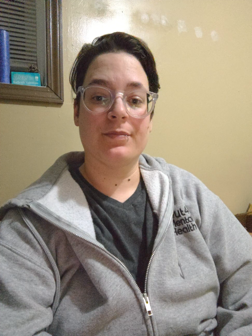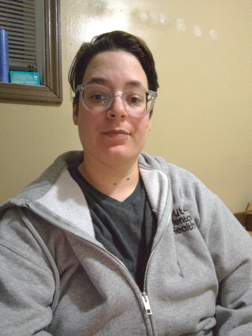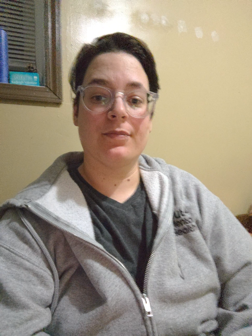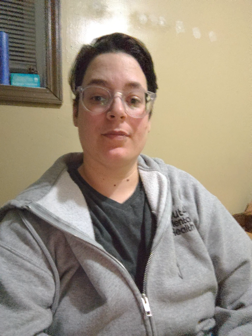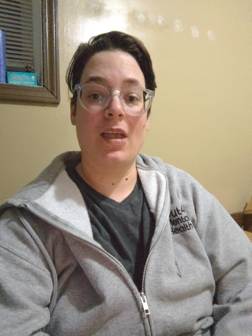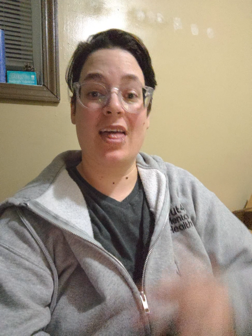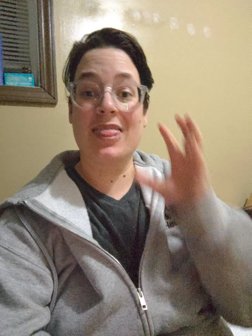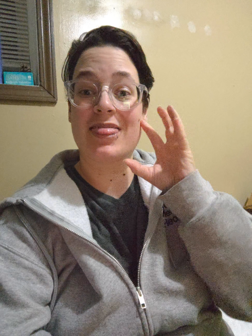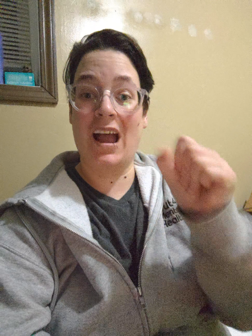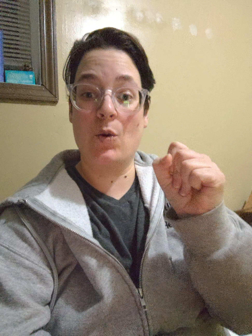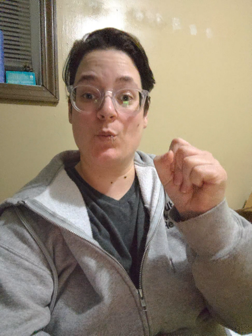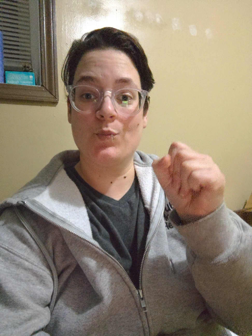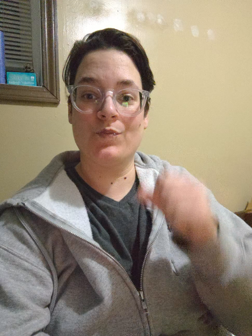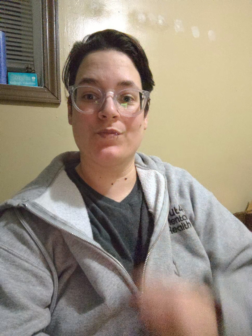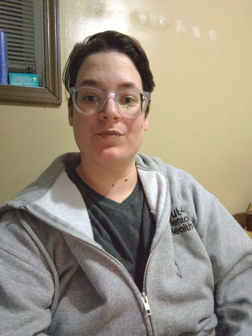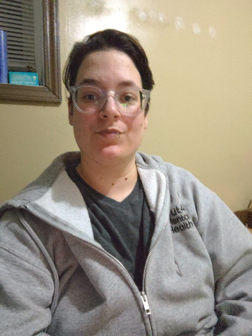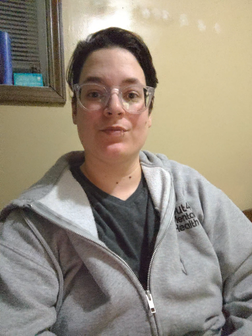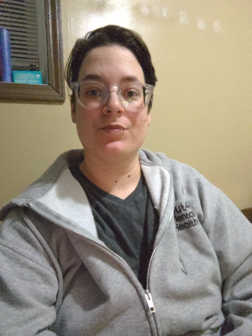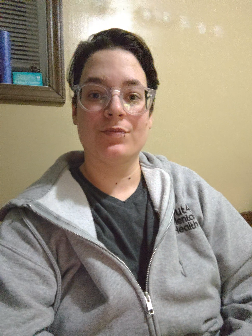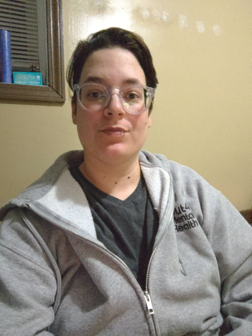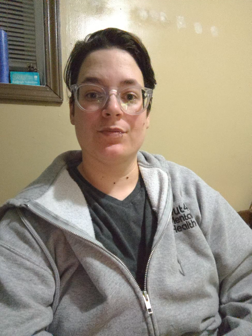loud